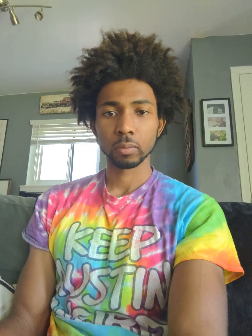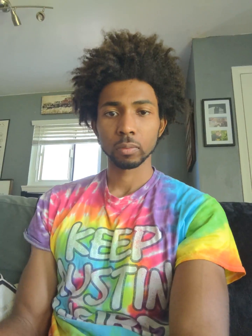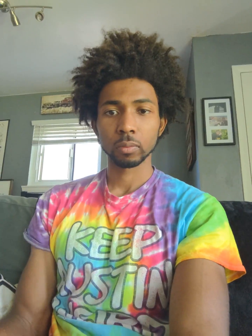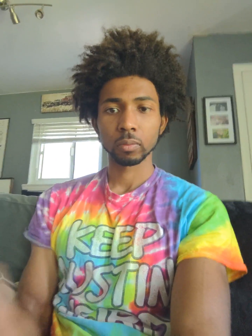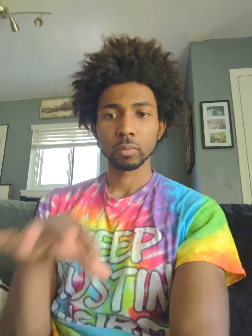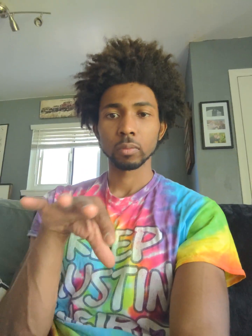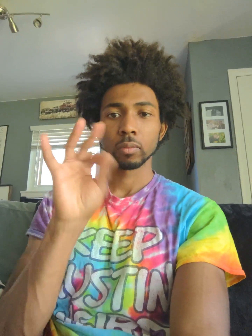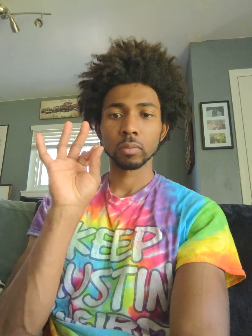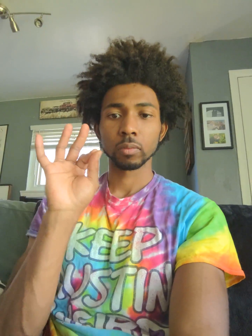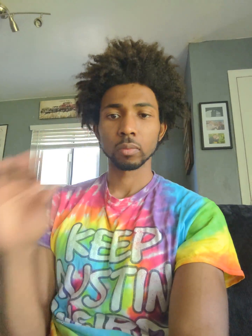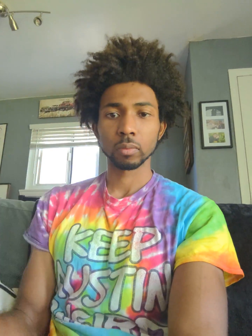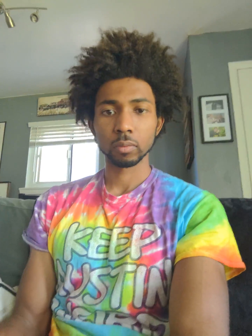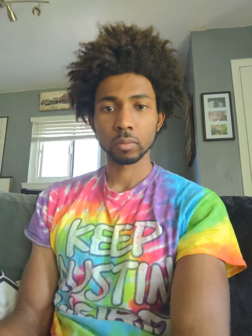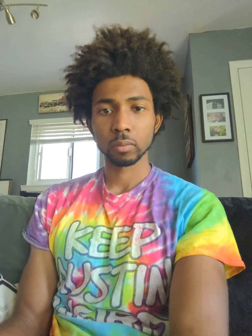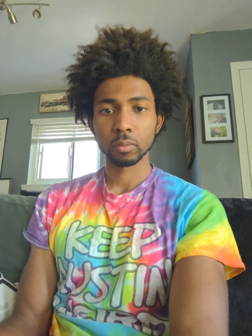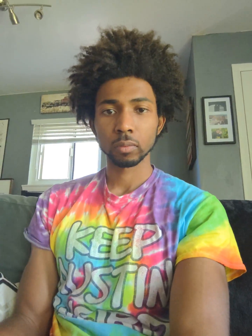pick